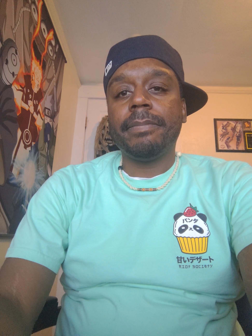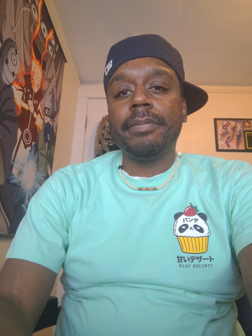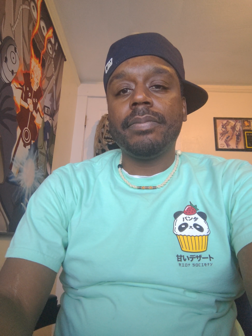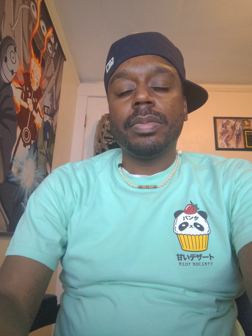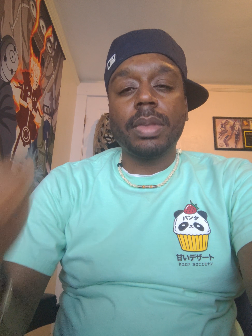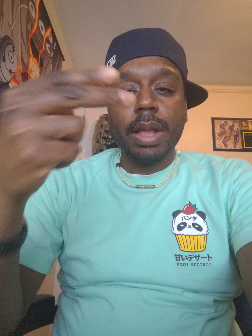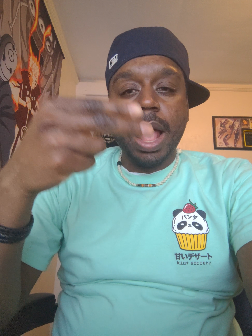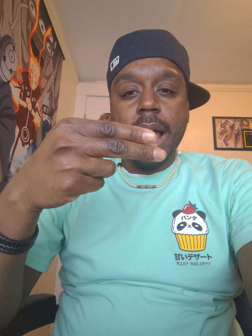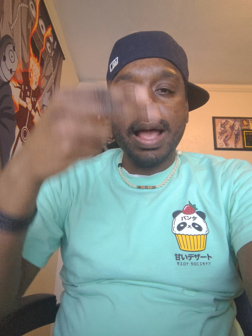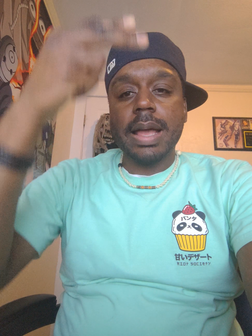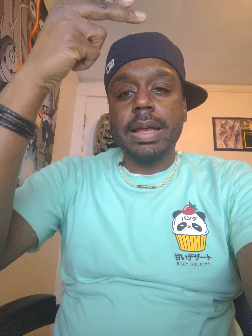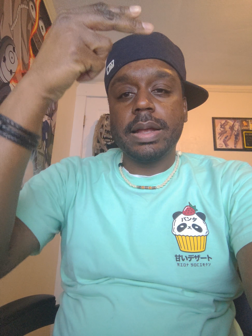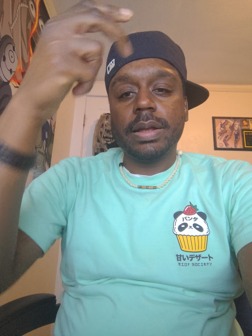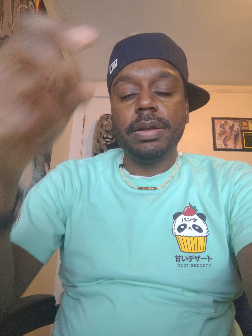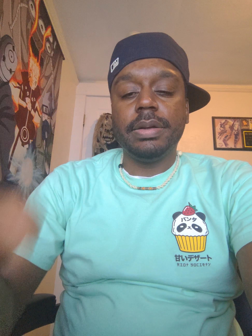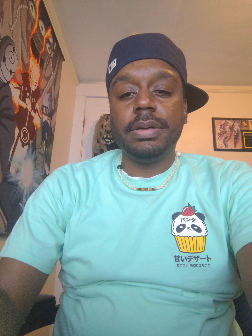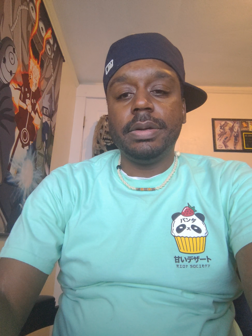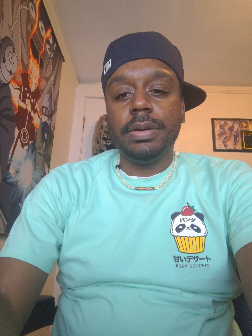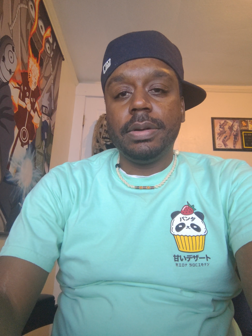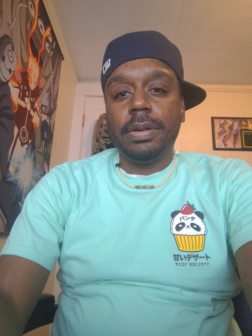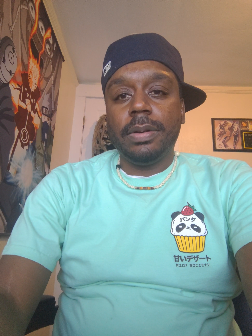high